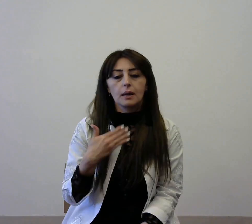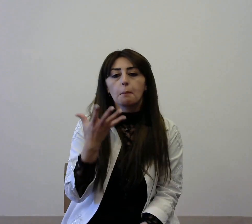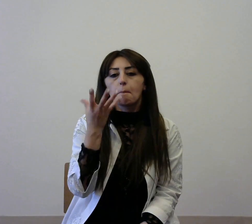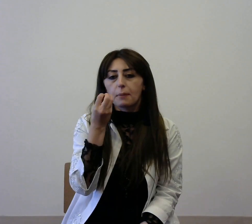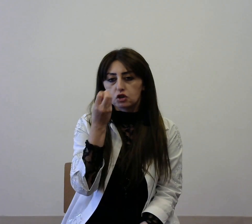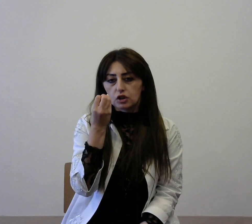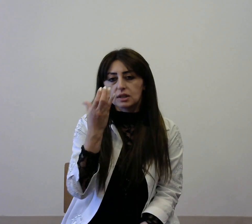bakı